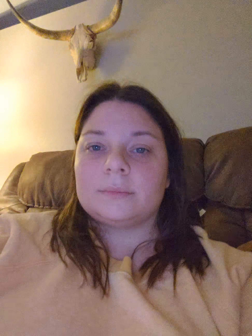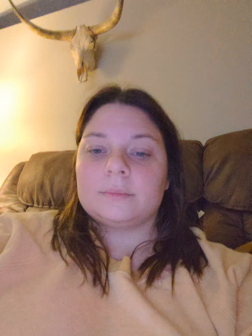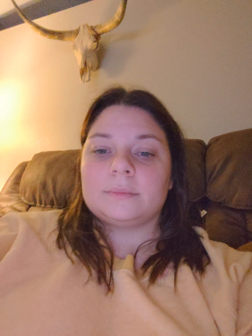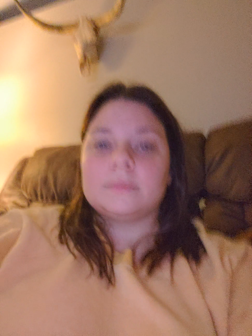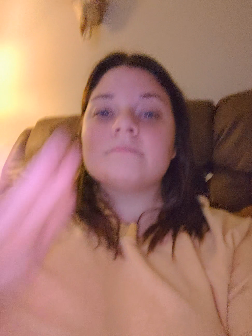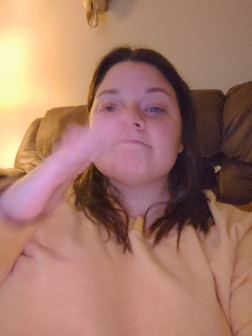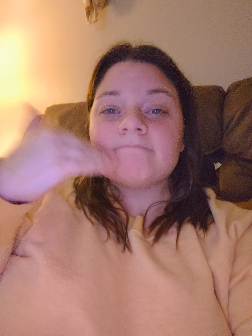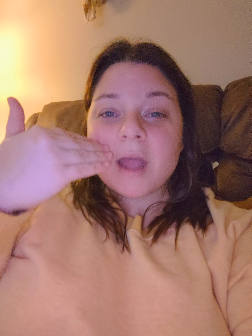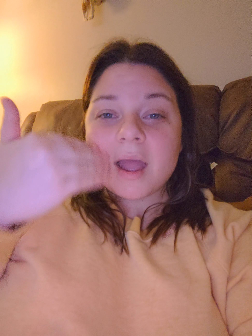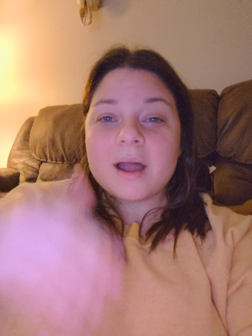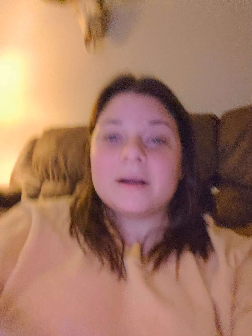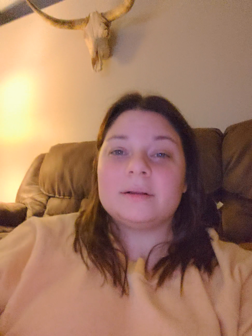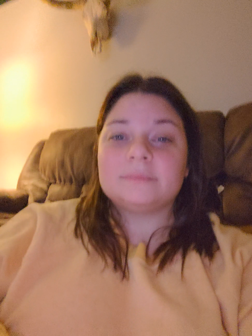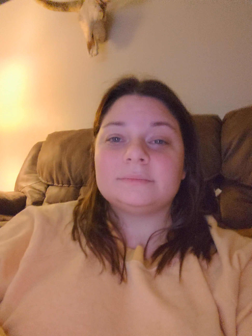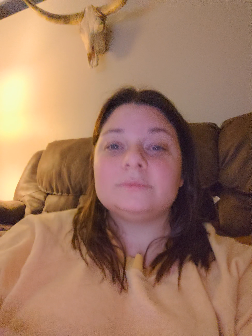smile